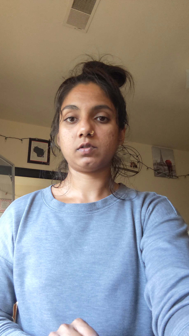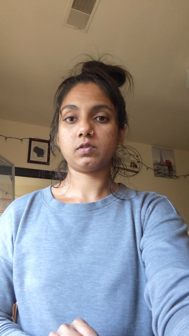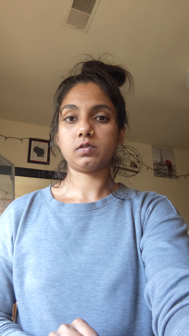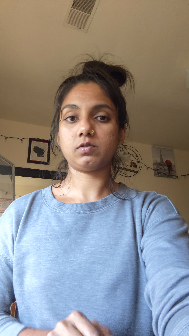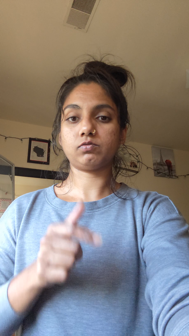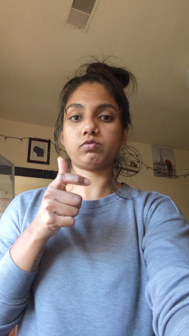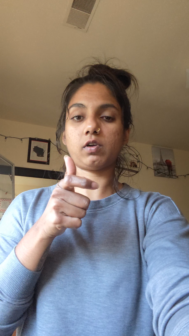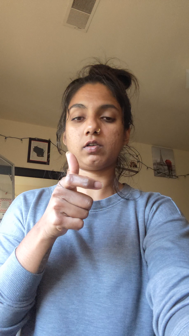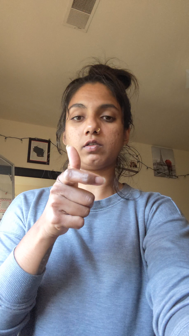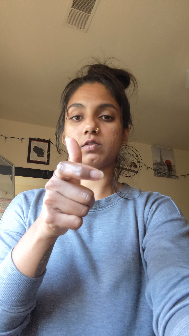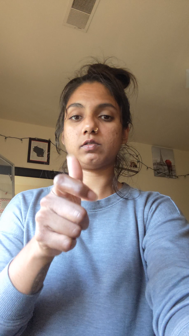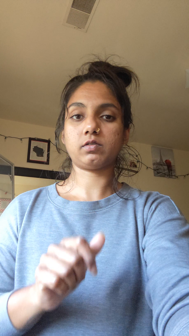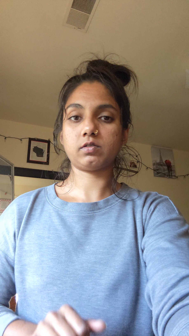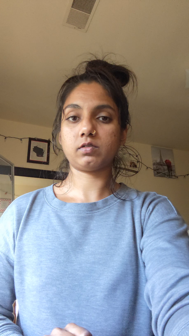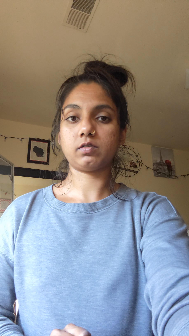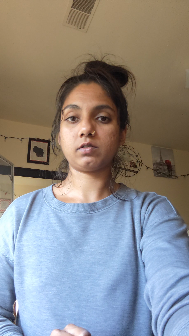run